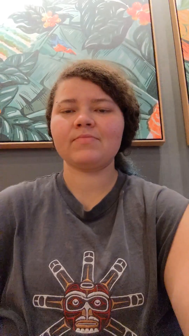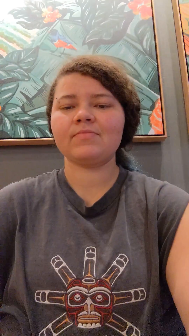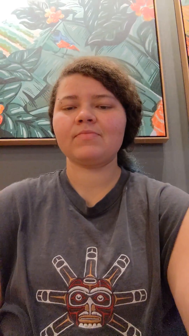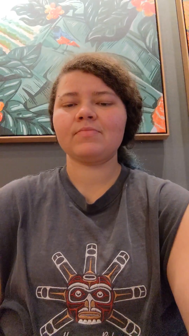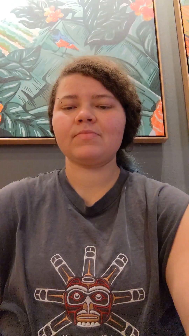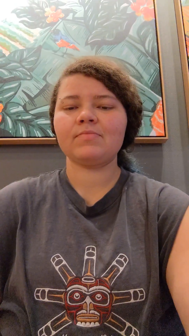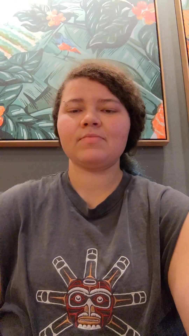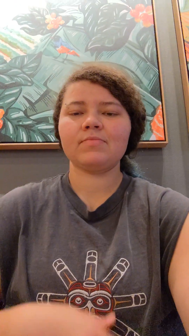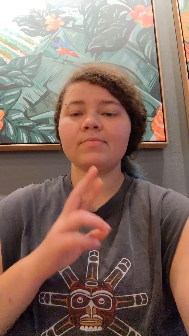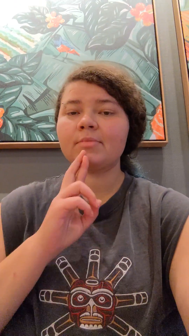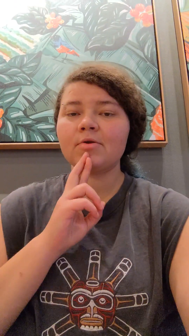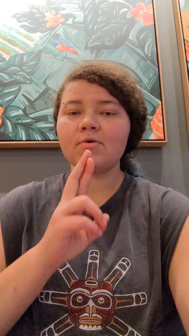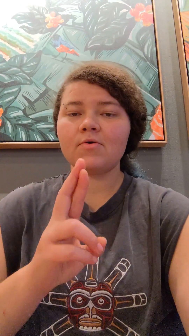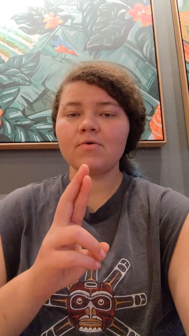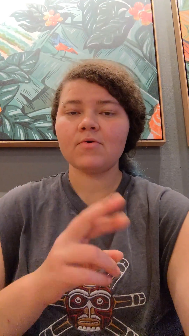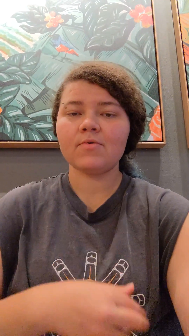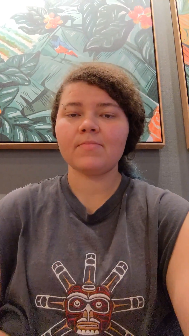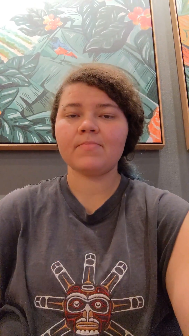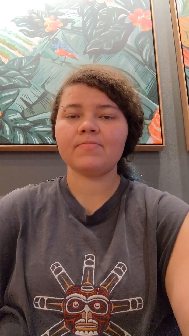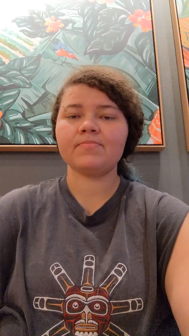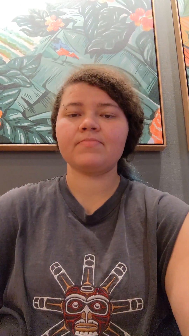are